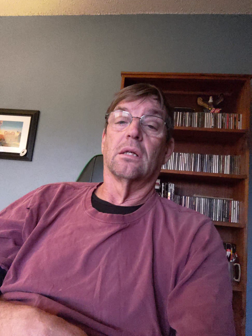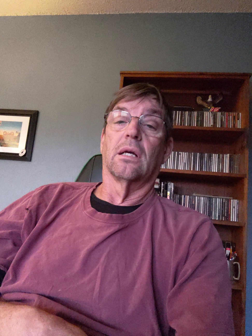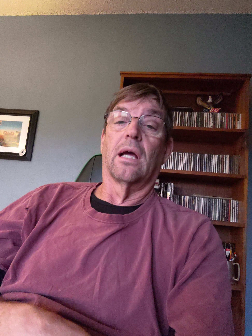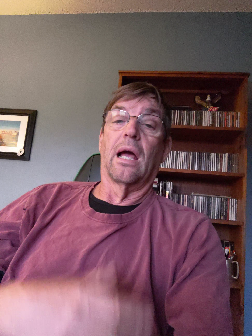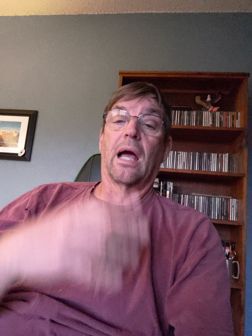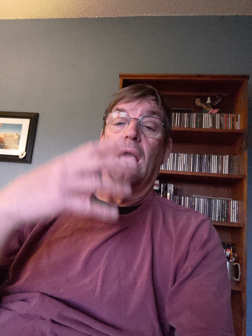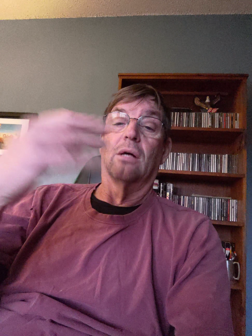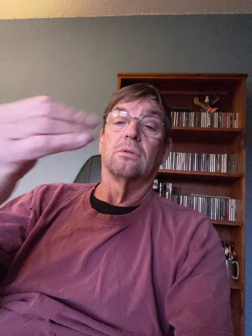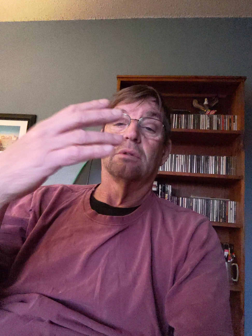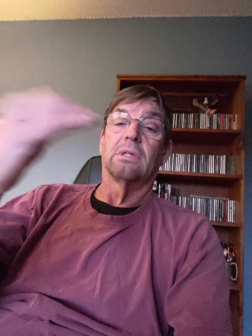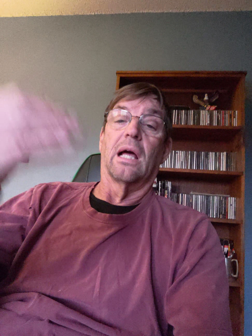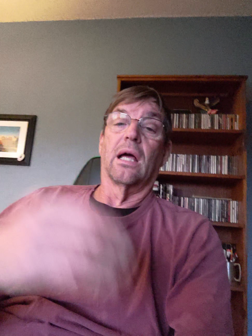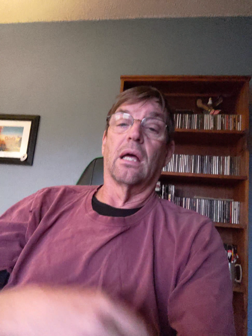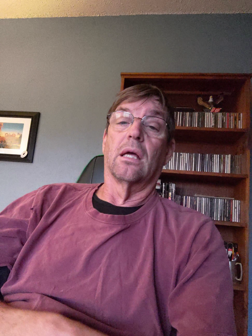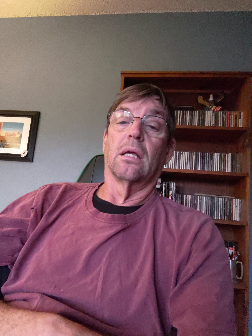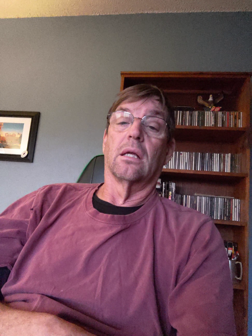outside